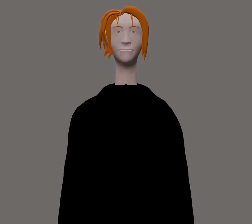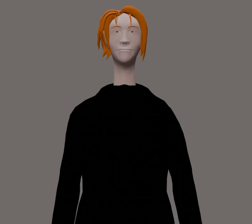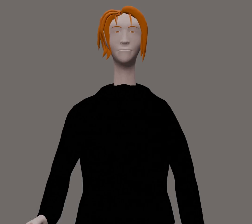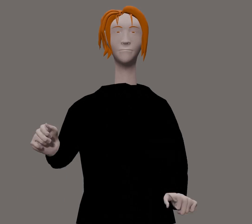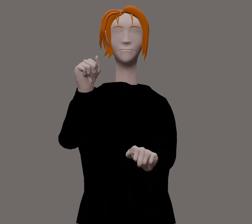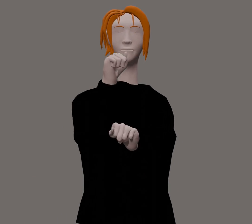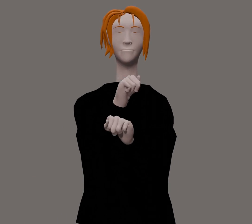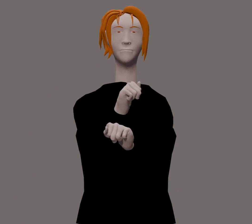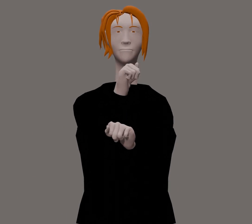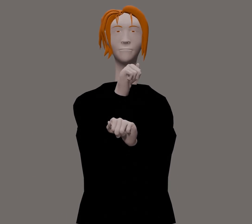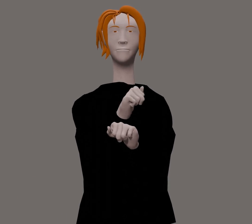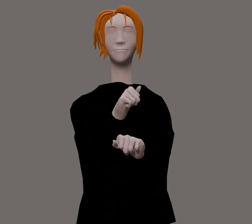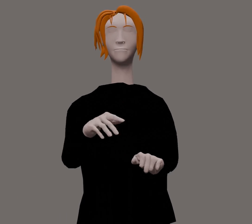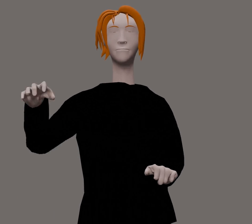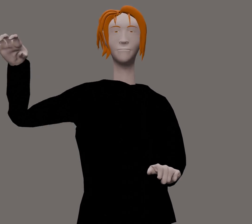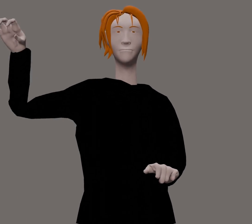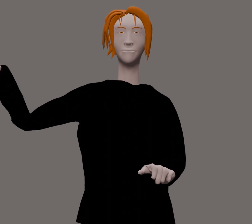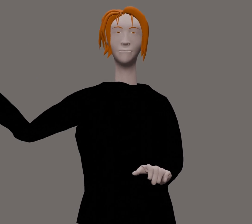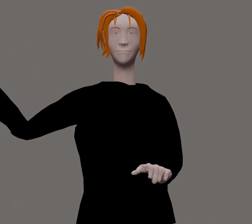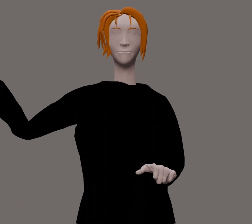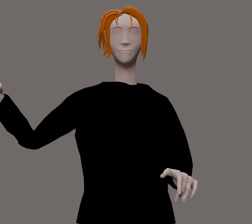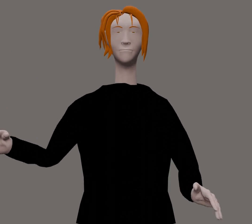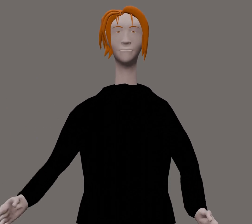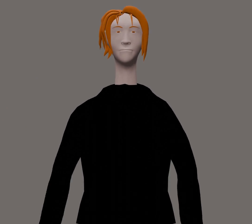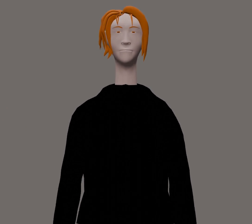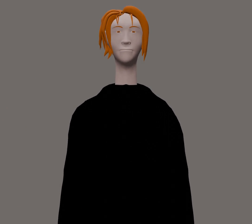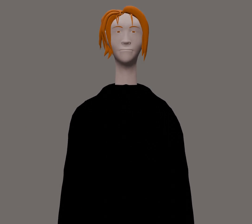Boulder